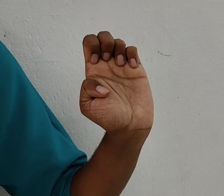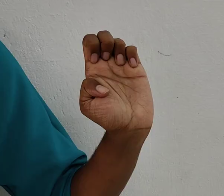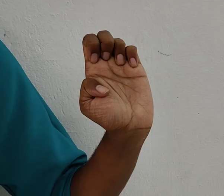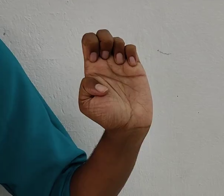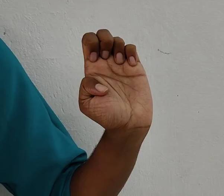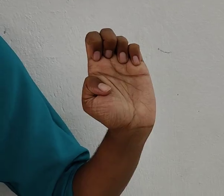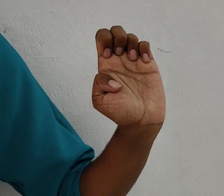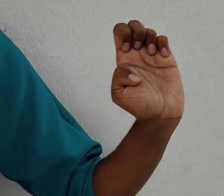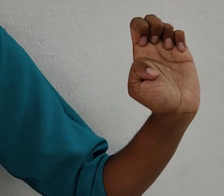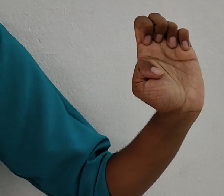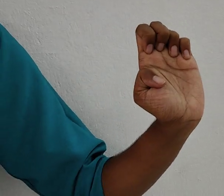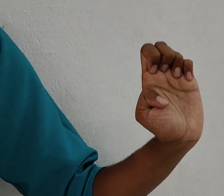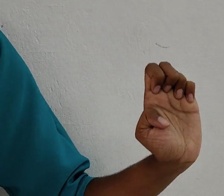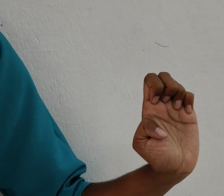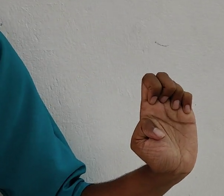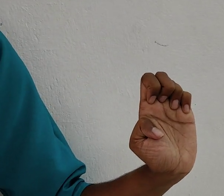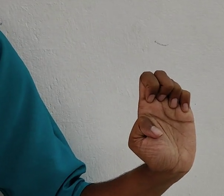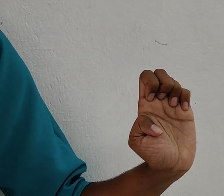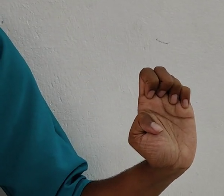ഈ